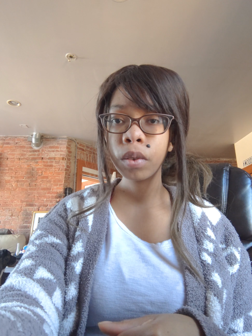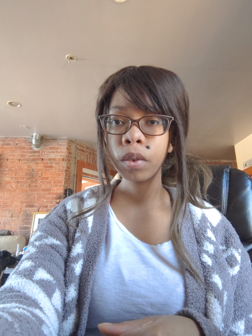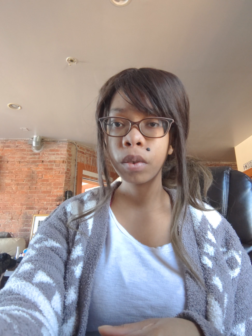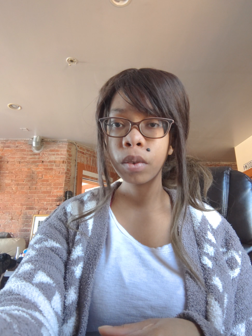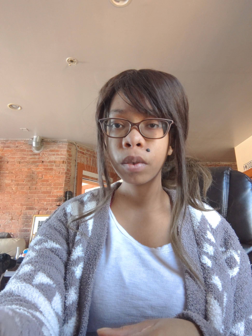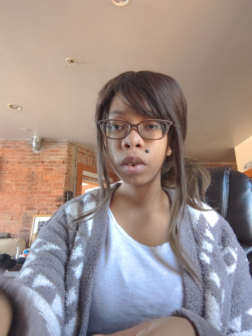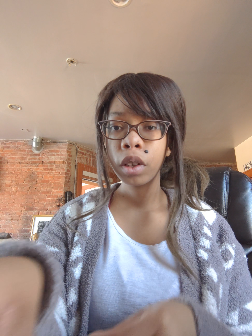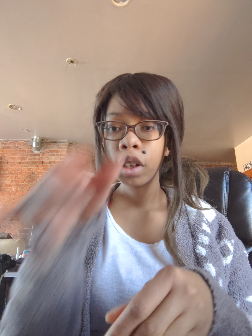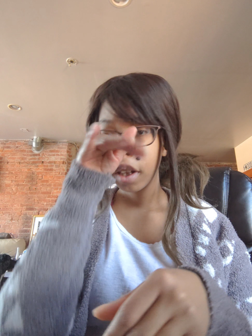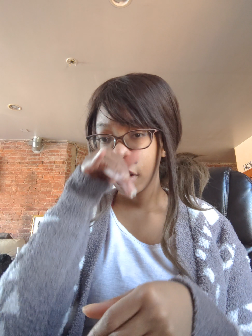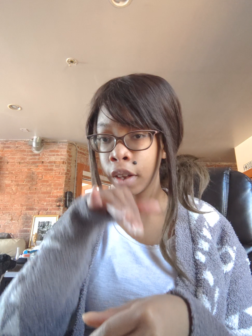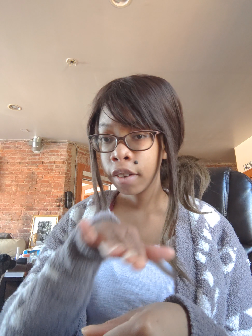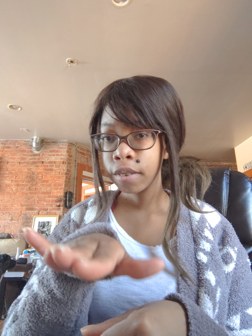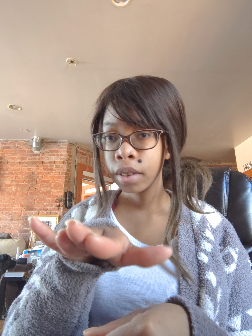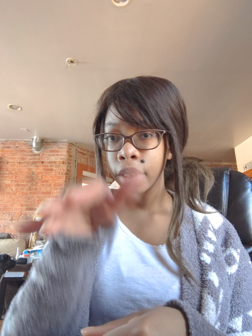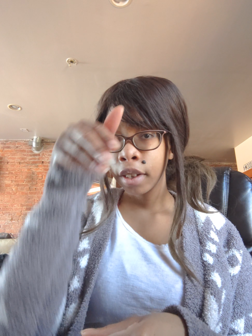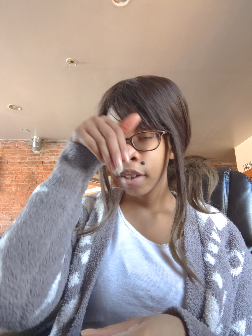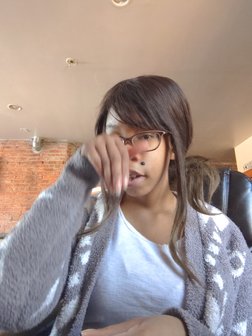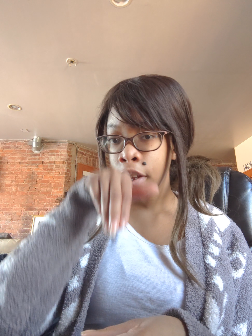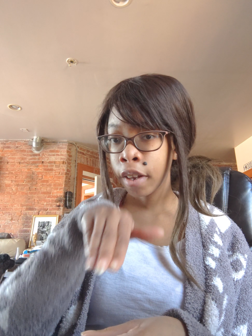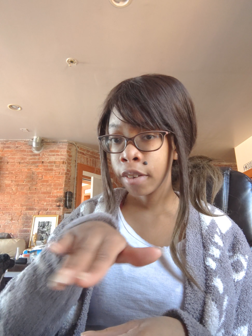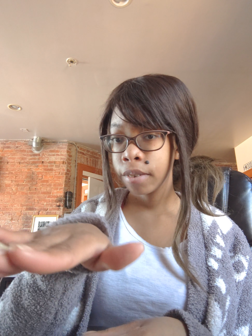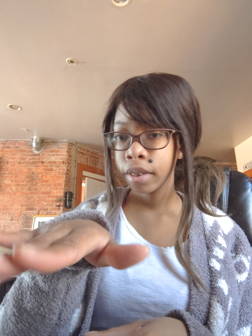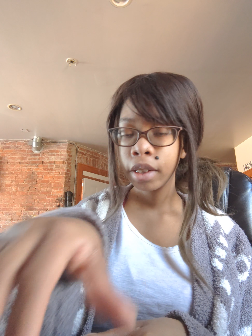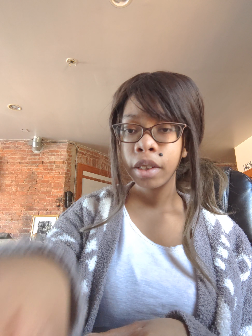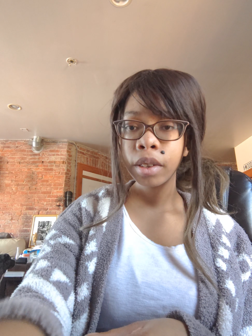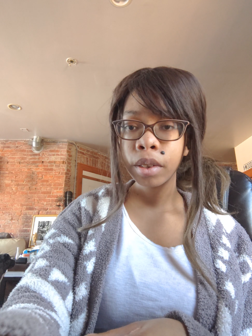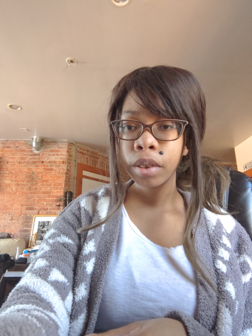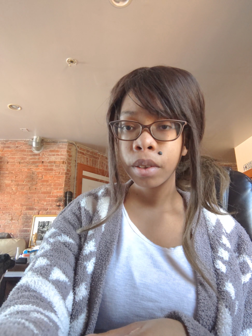elephant